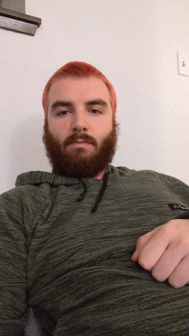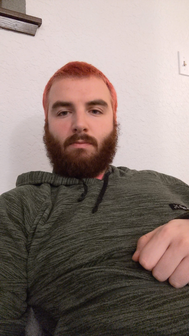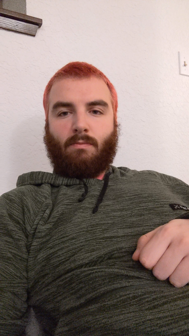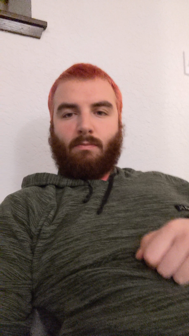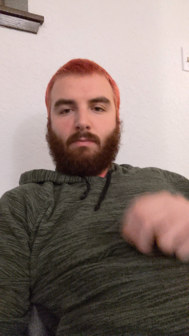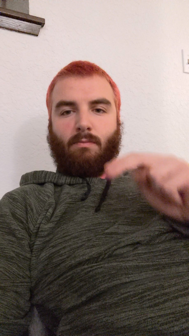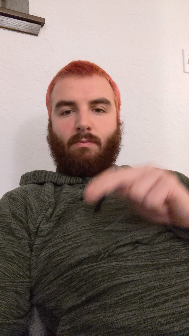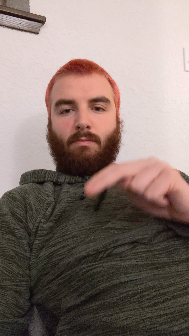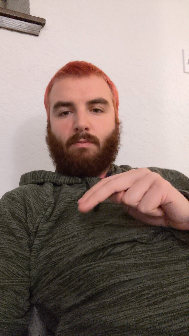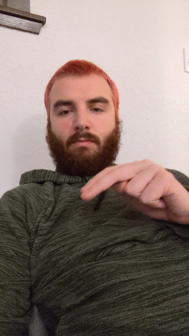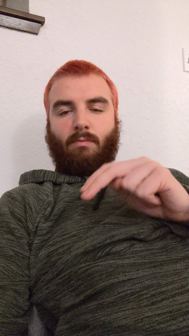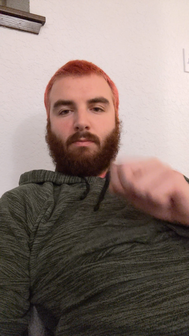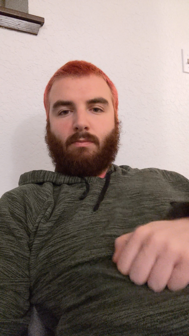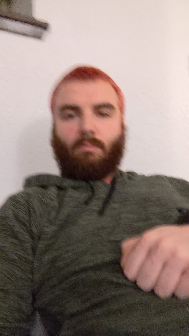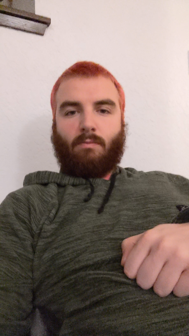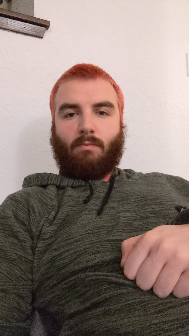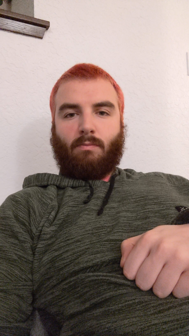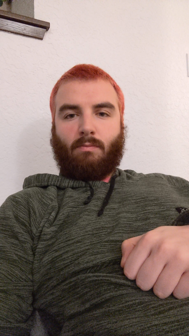nurse